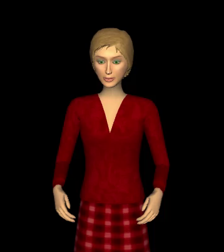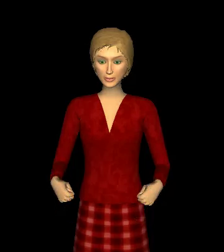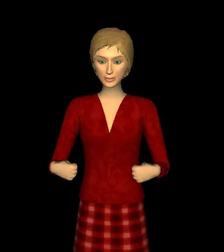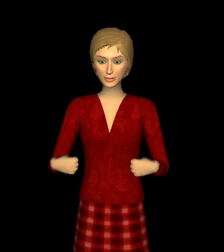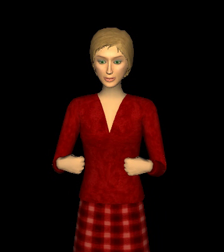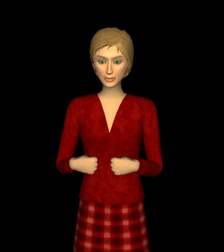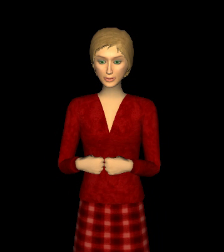حادث